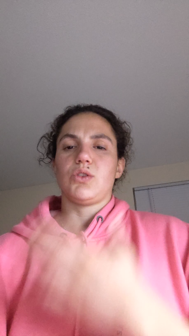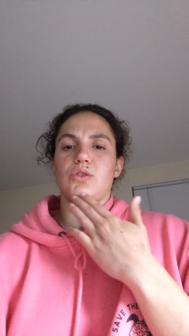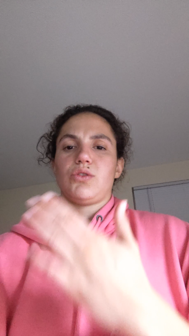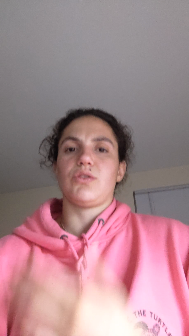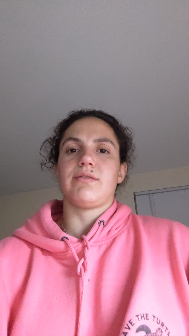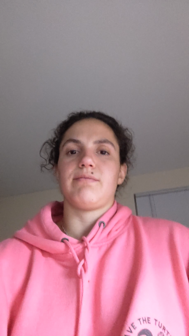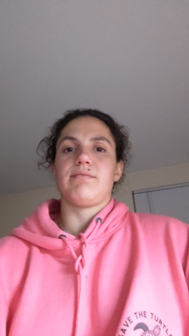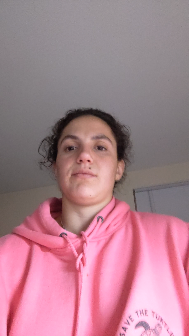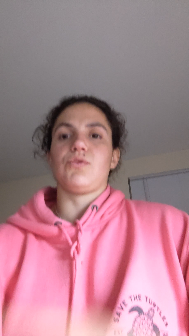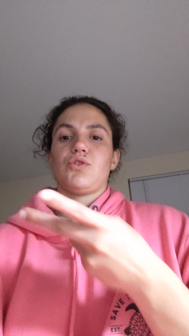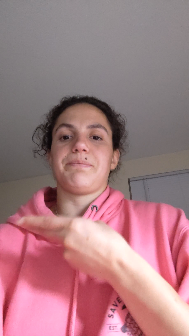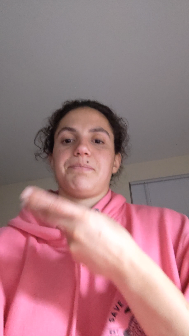sheep